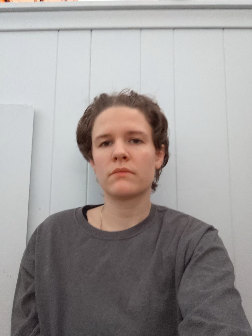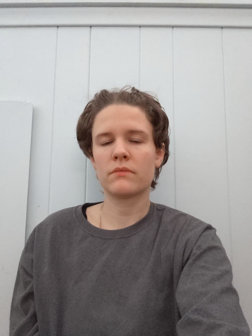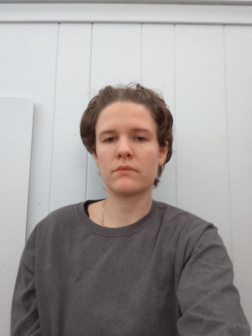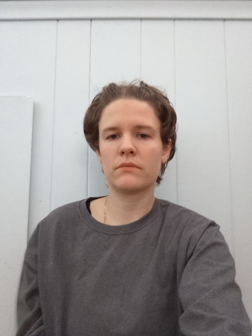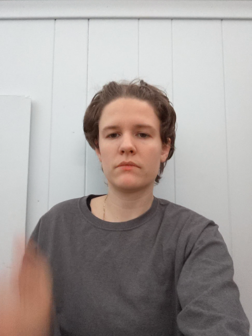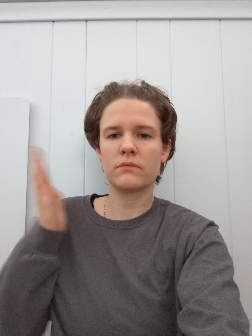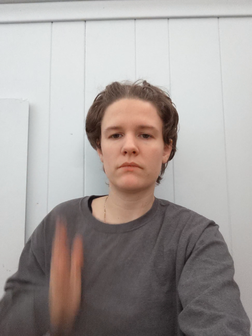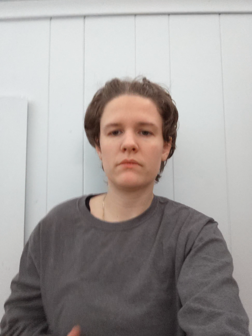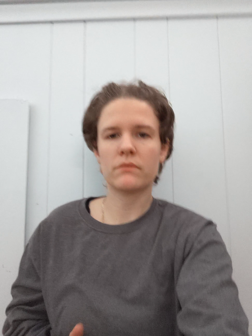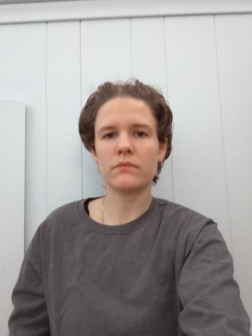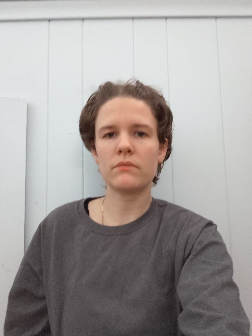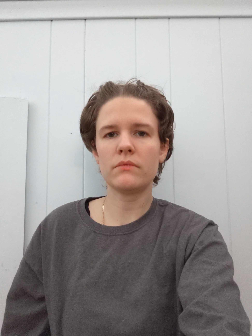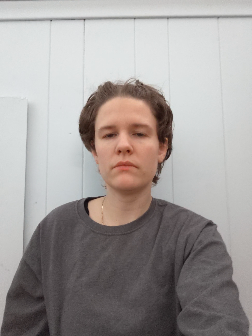beside